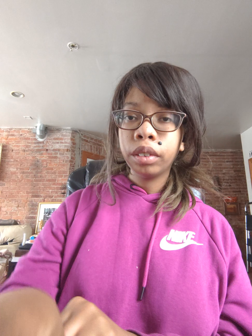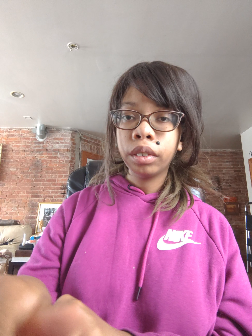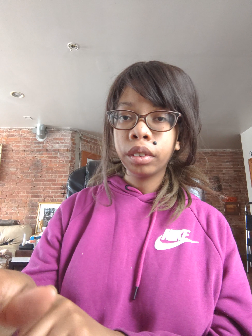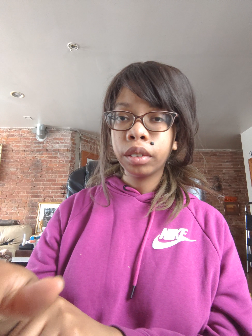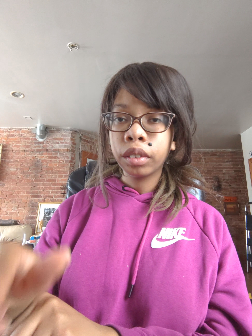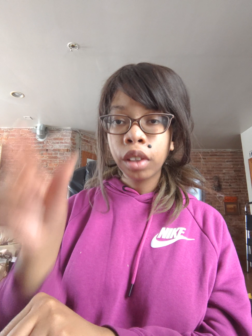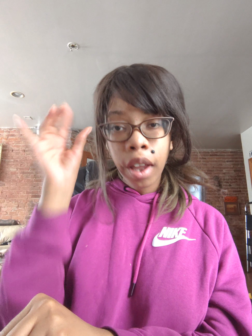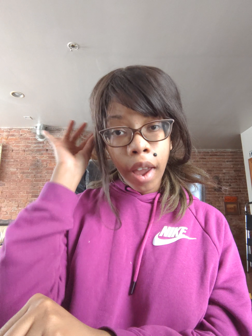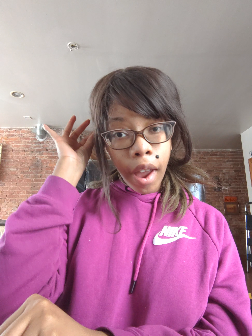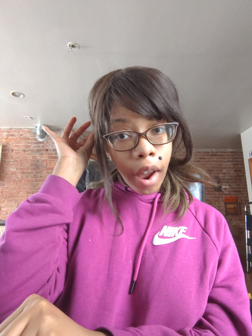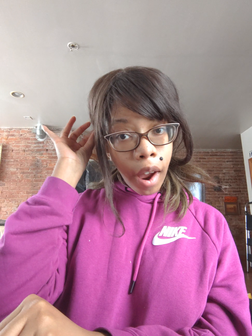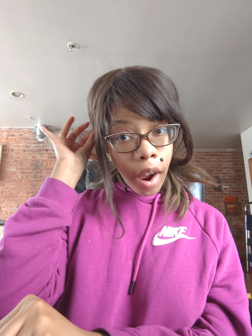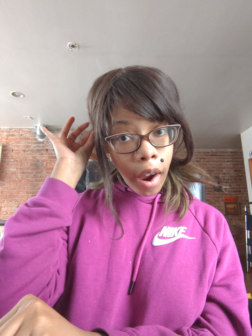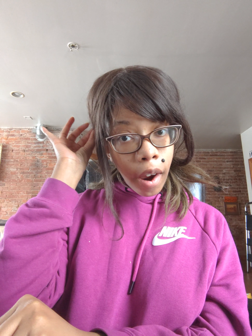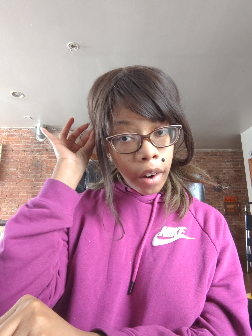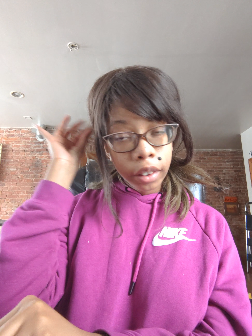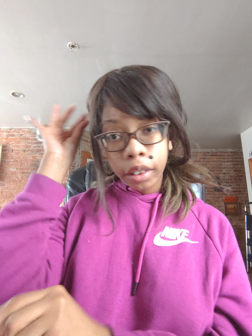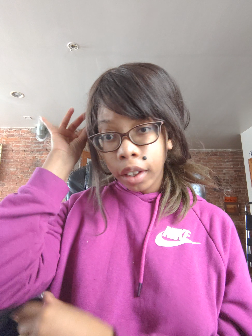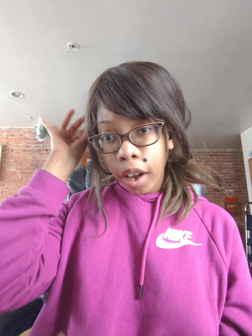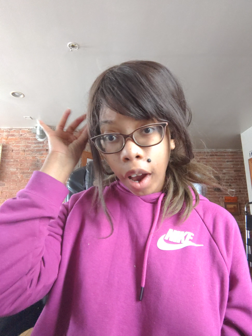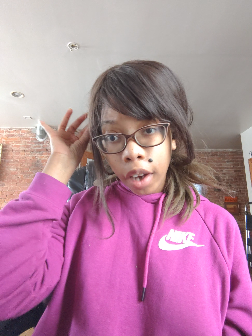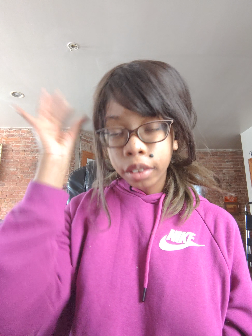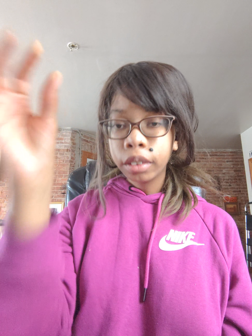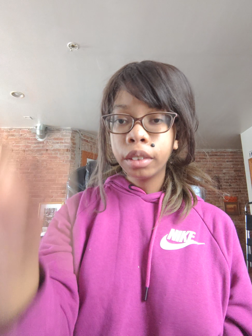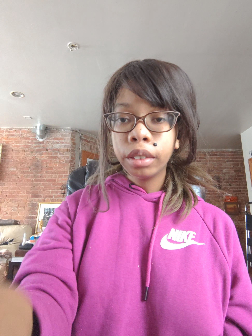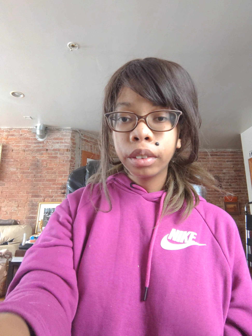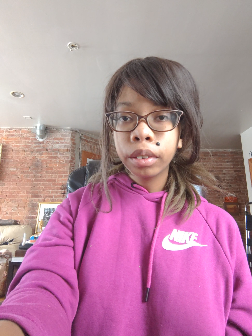hair